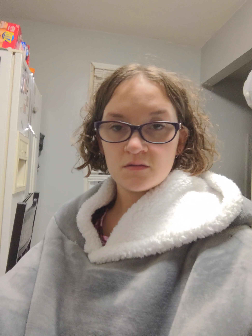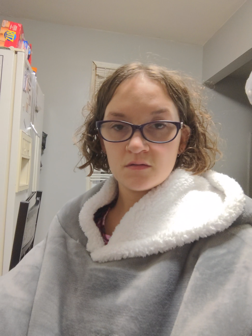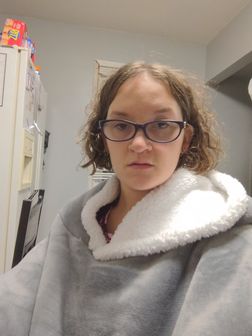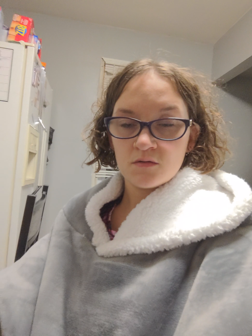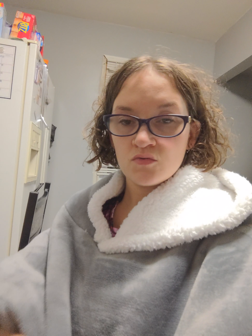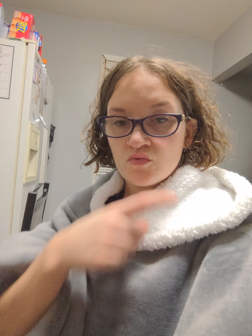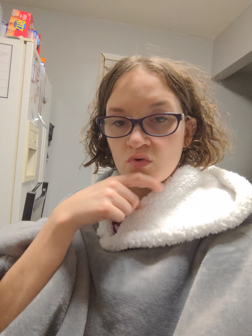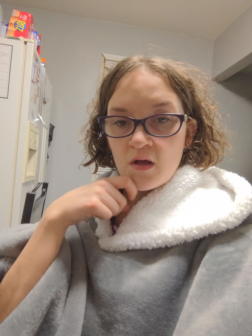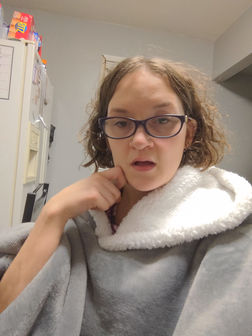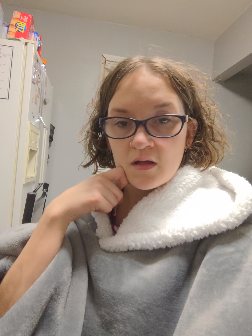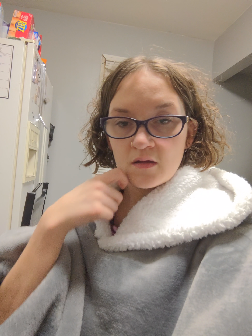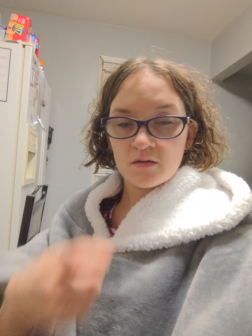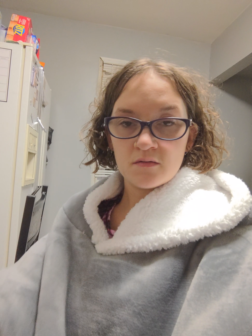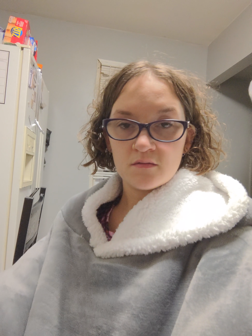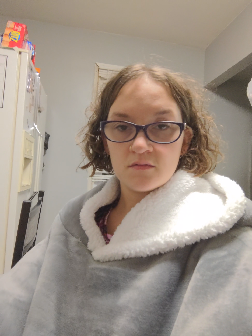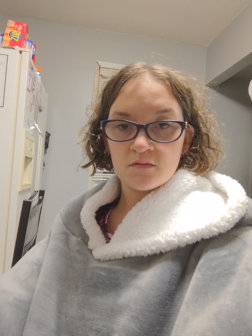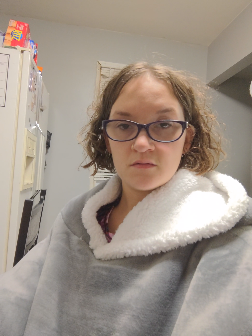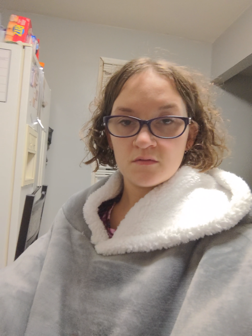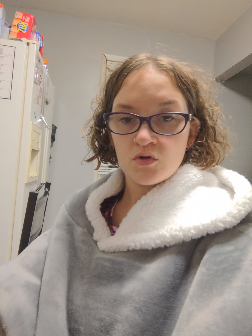dry